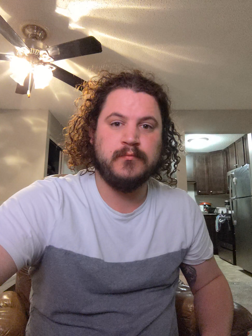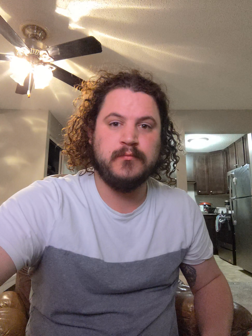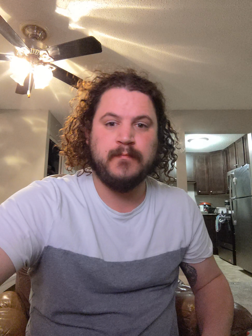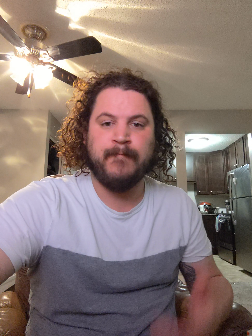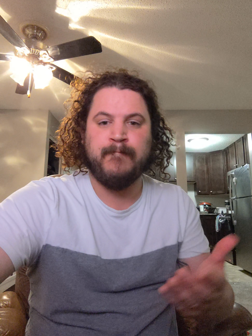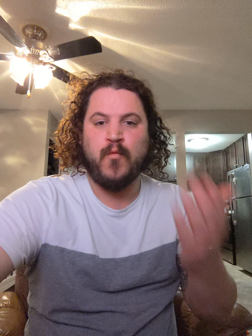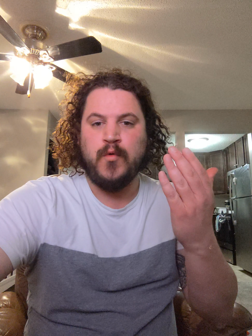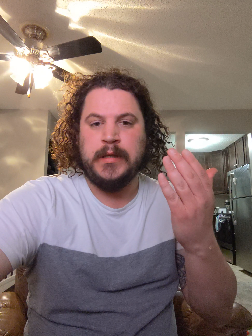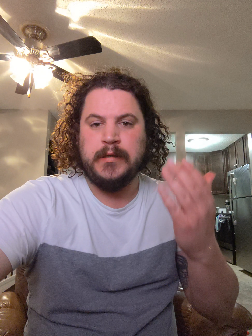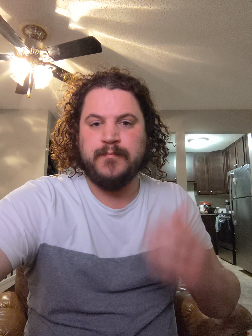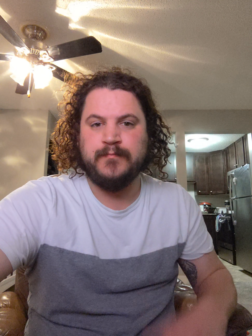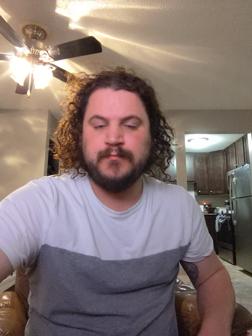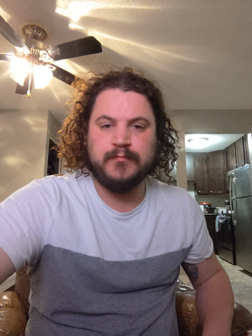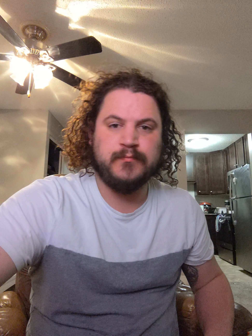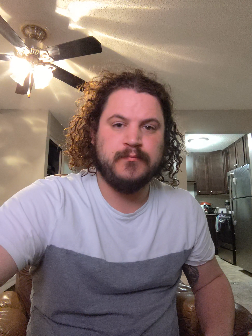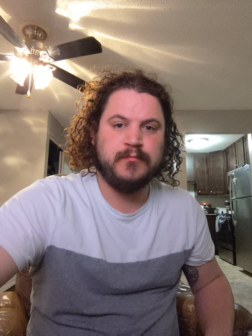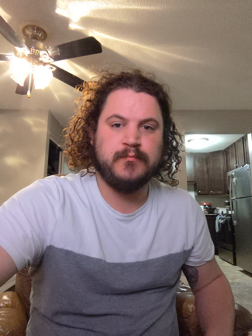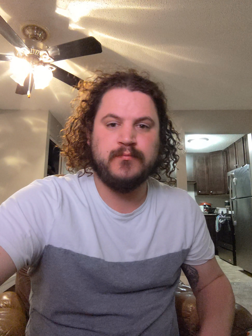morning